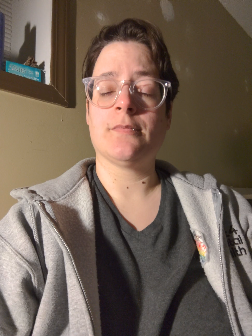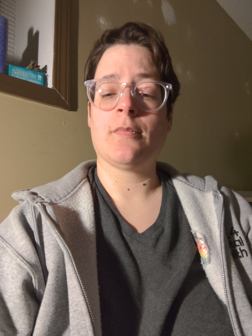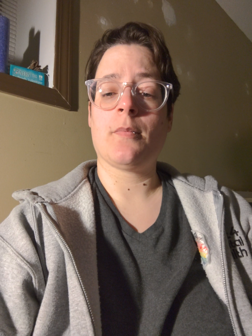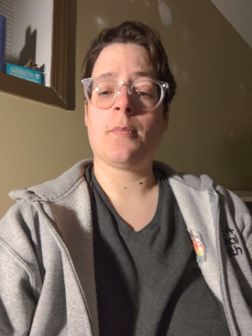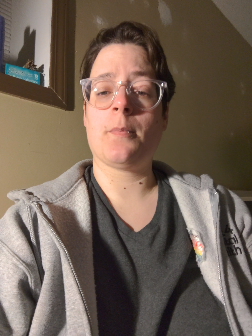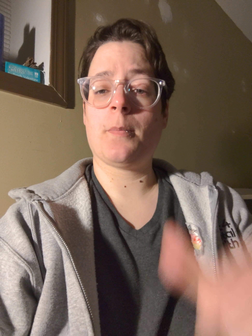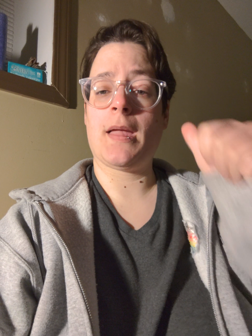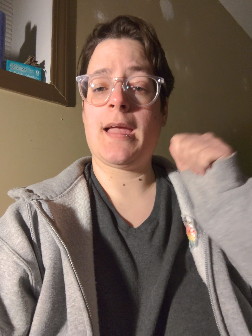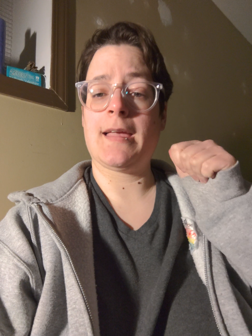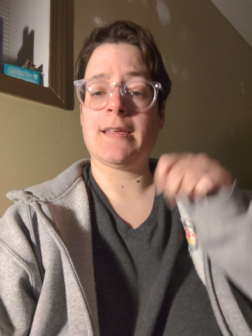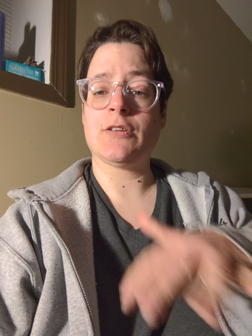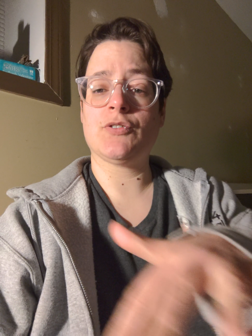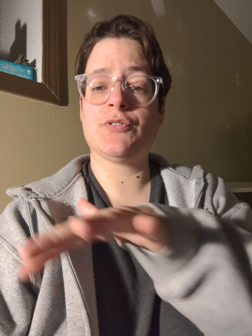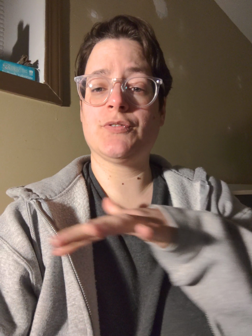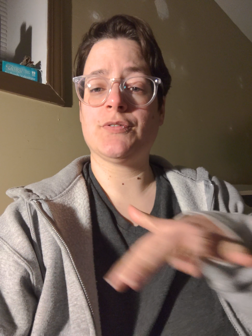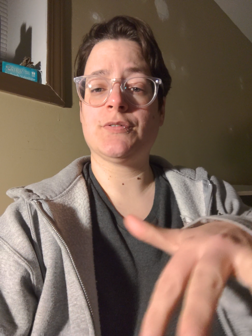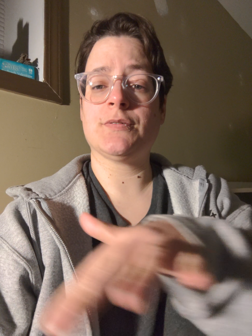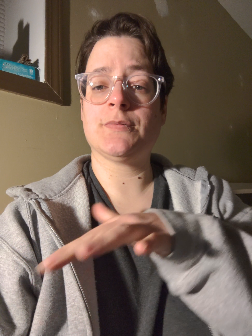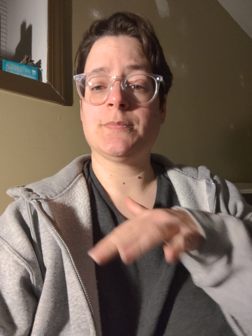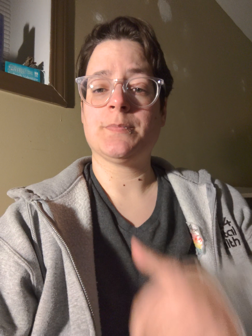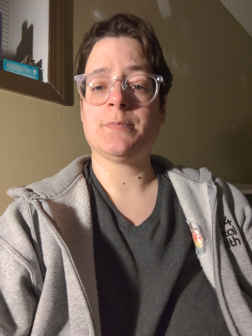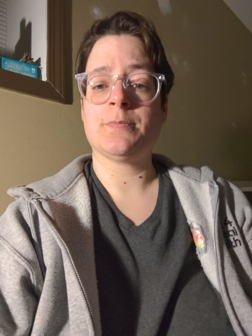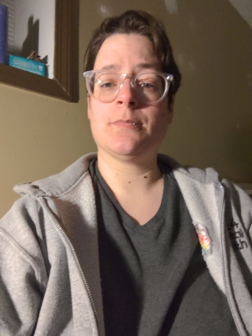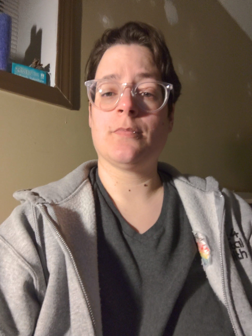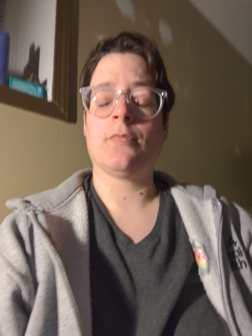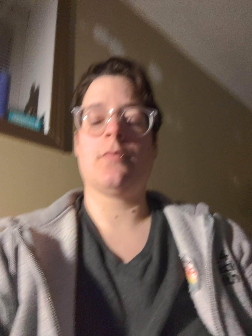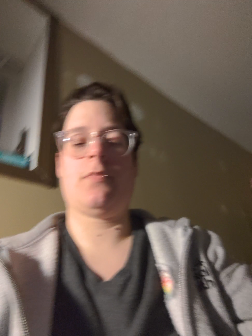backyard